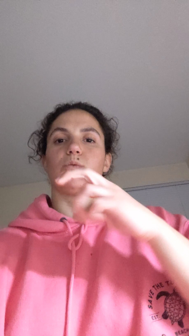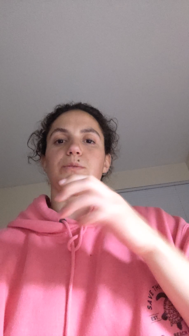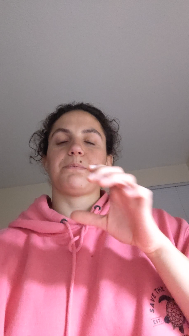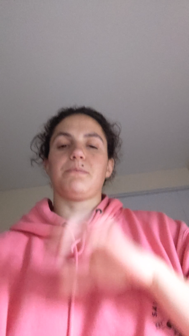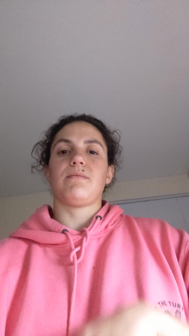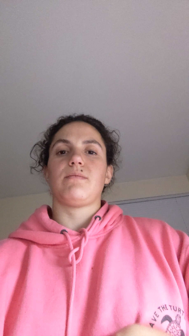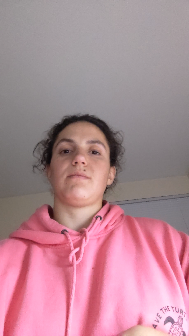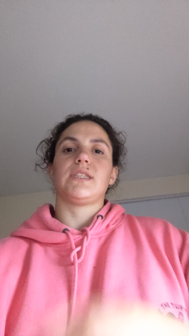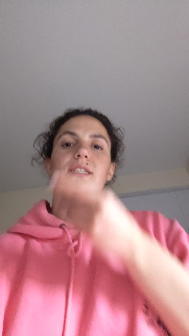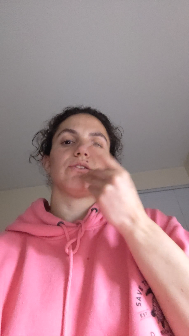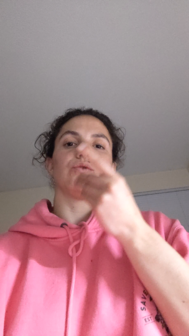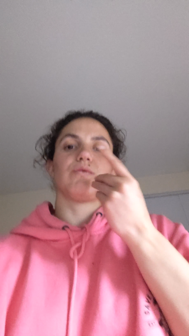dinner